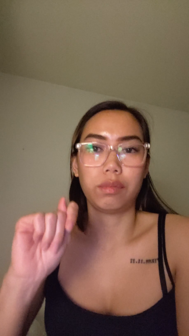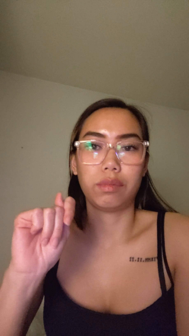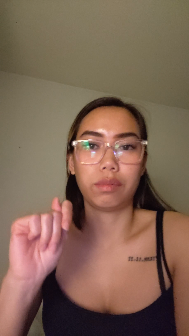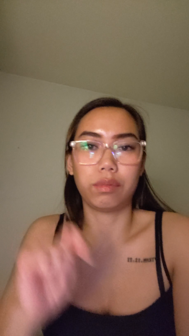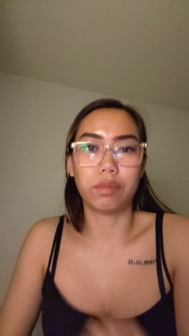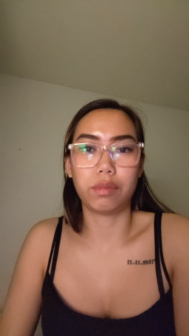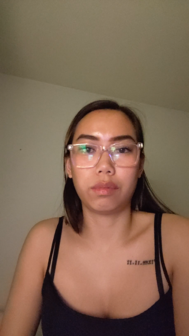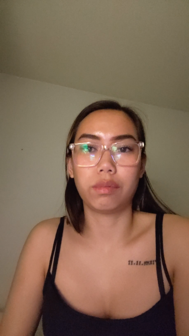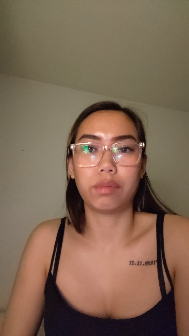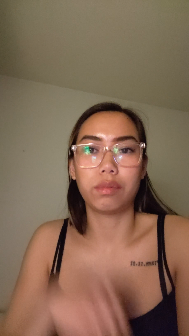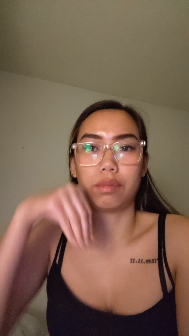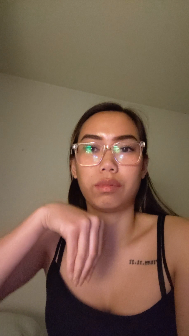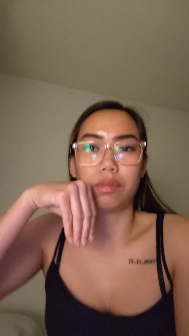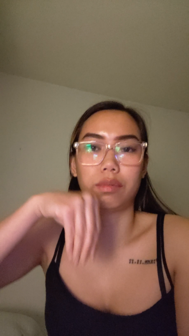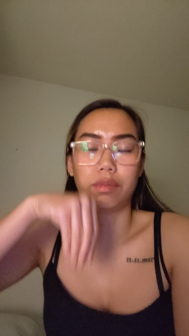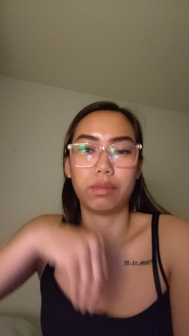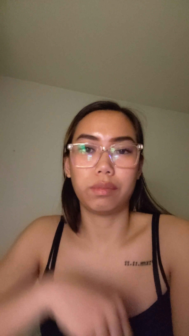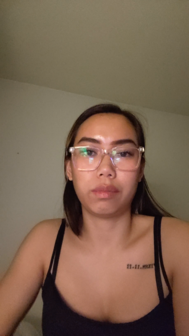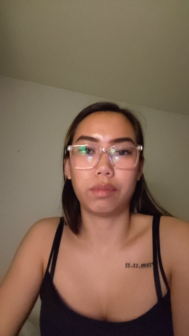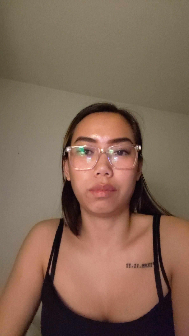inside